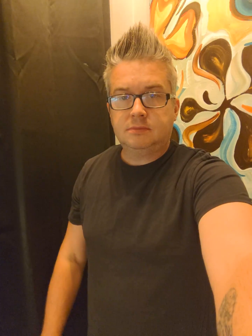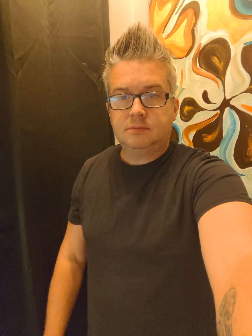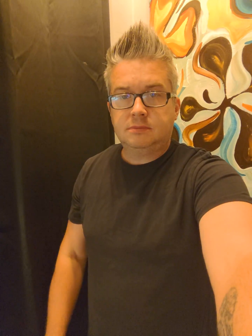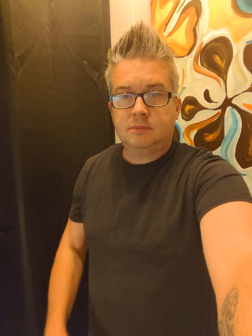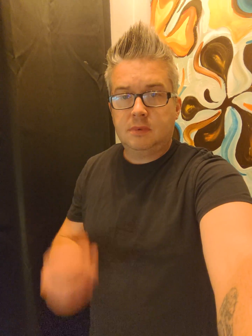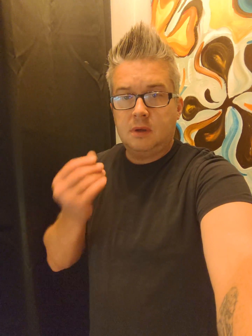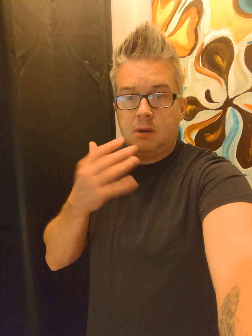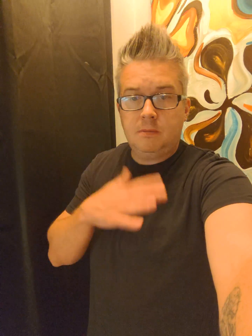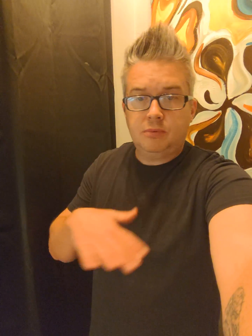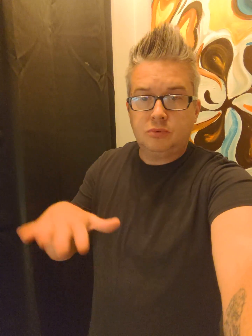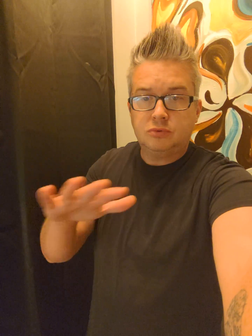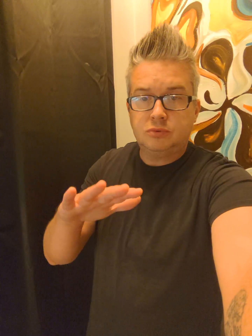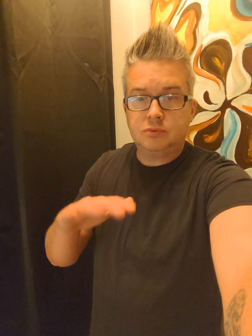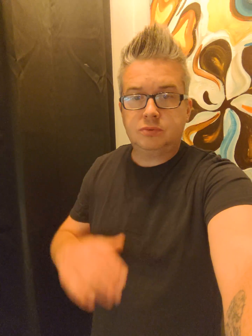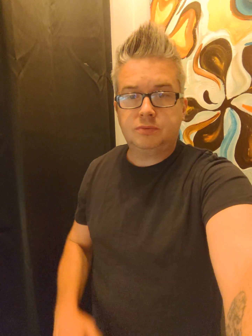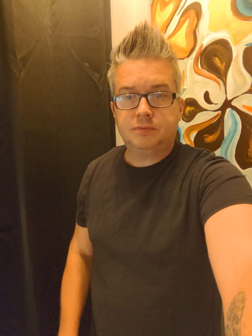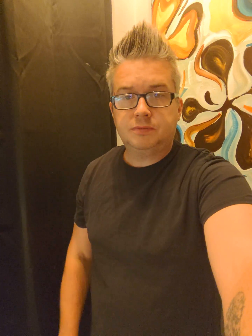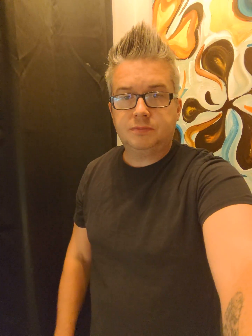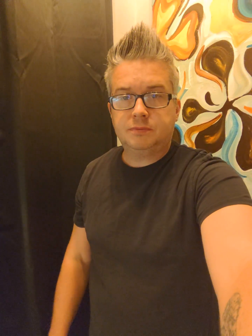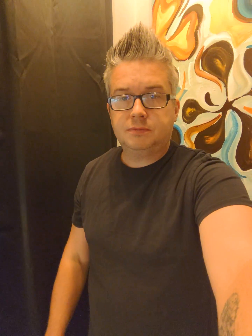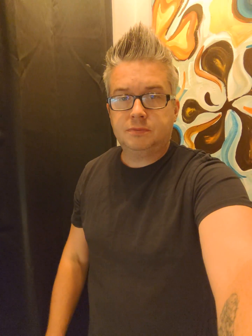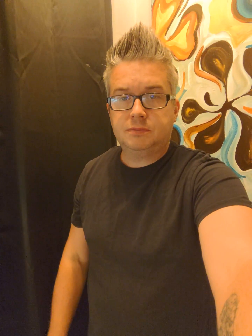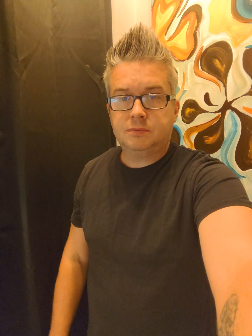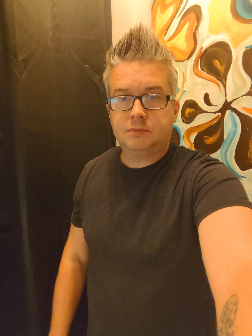garden